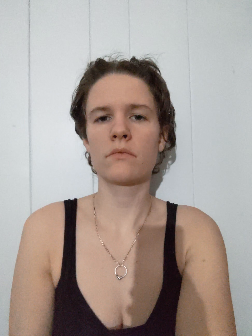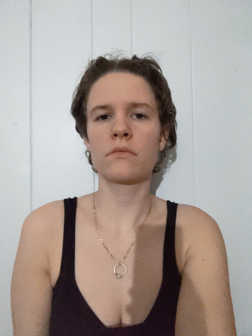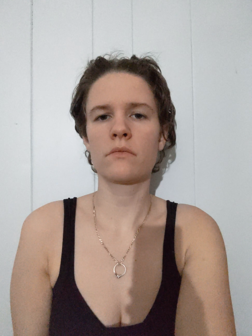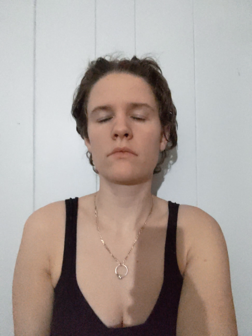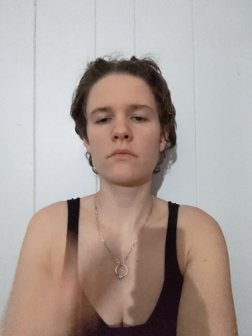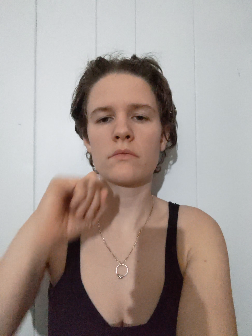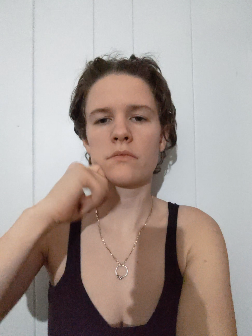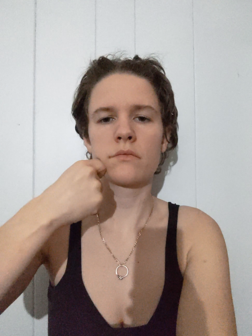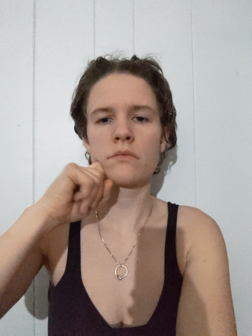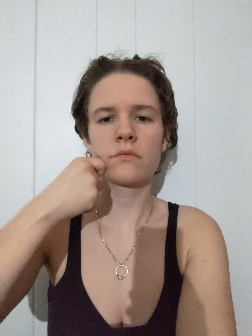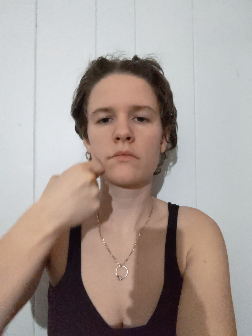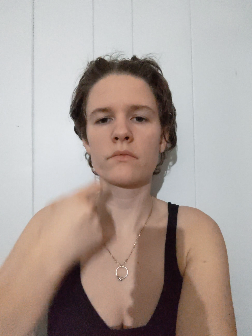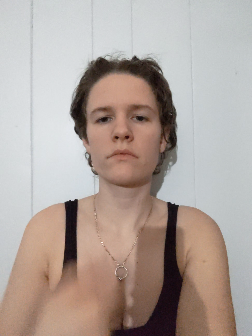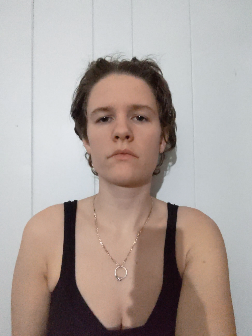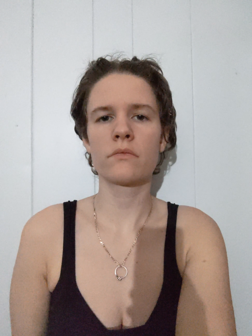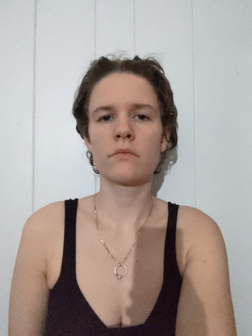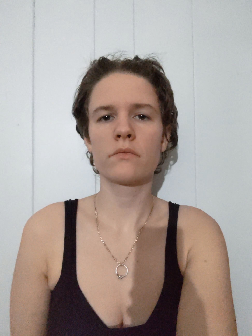apple